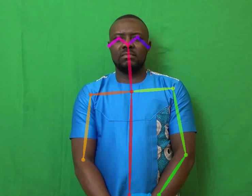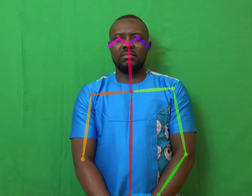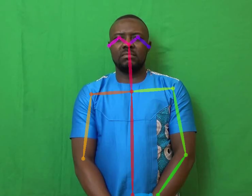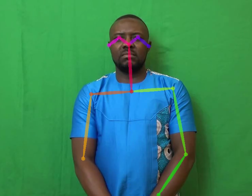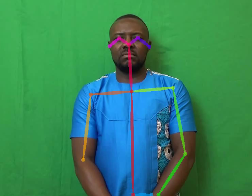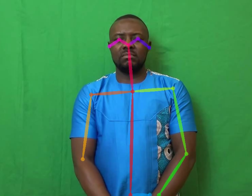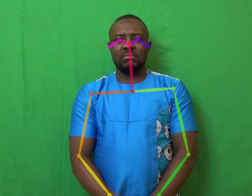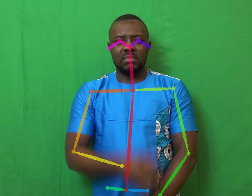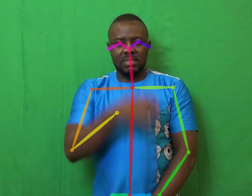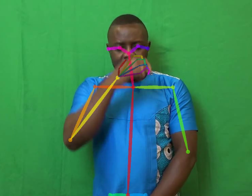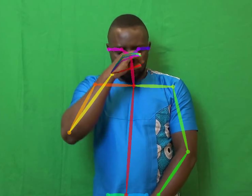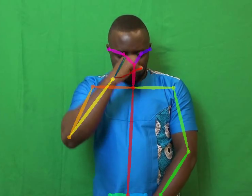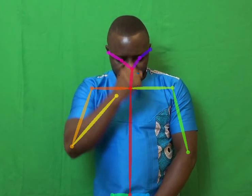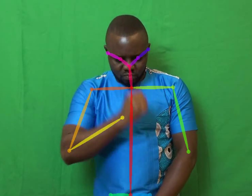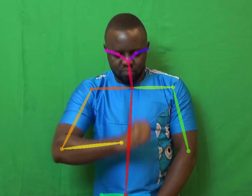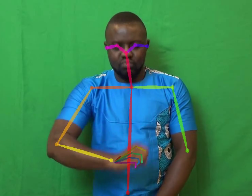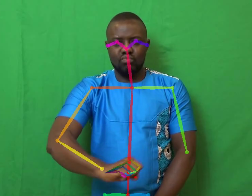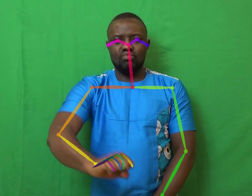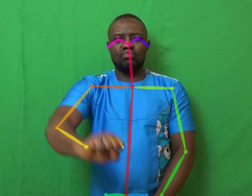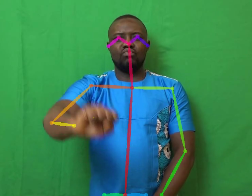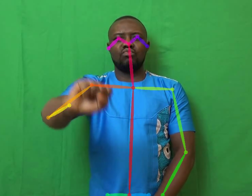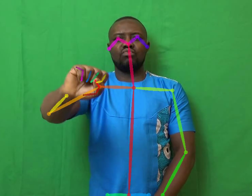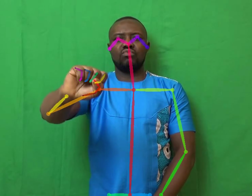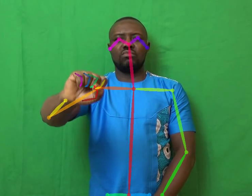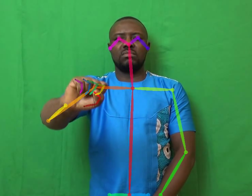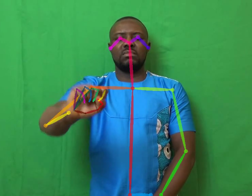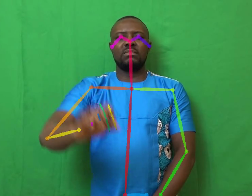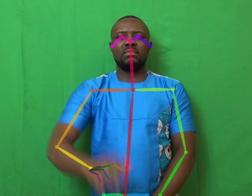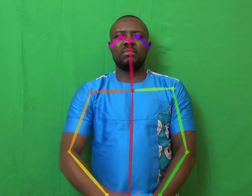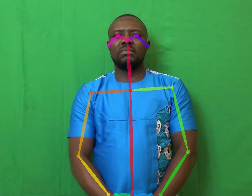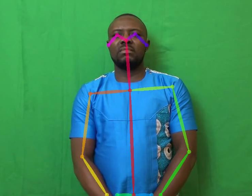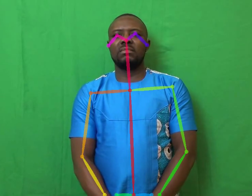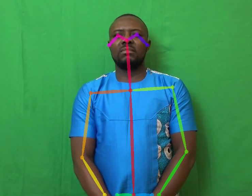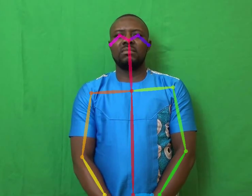elephant